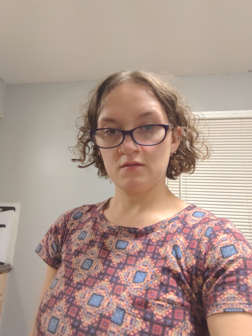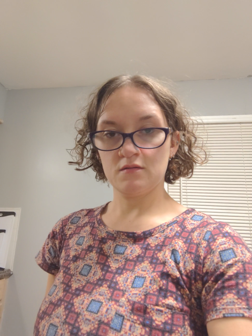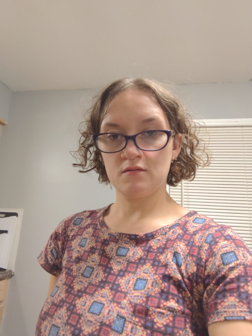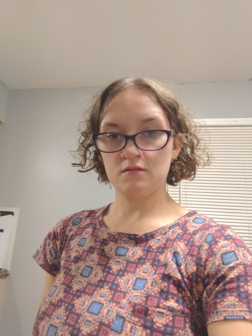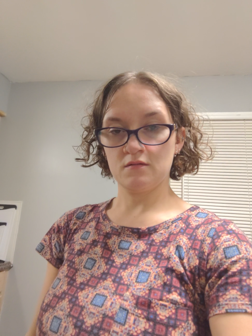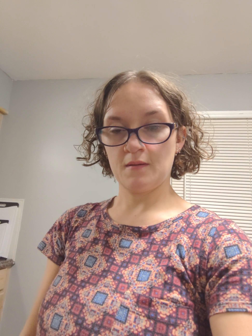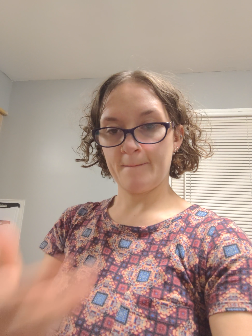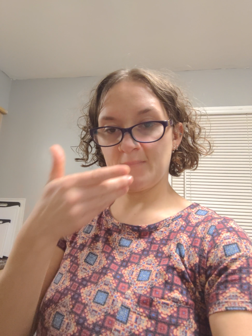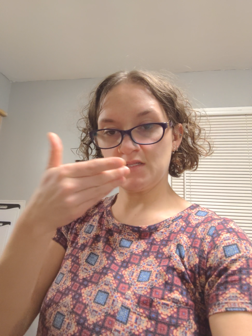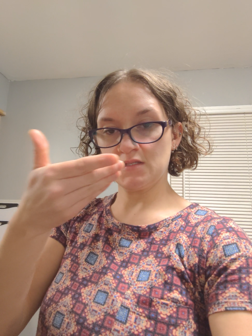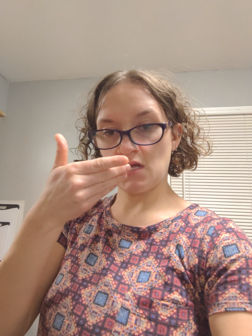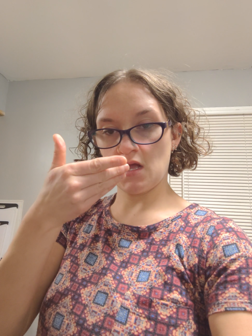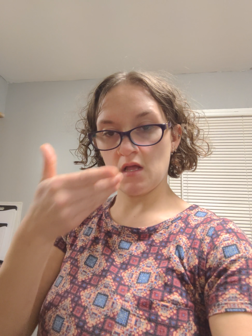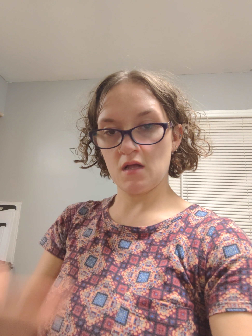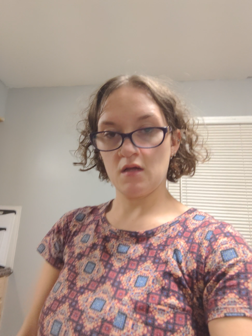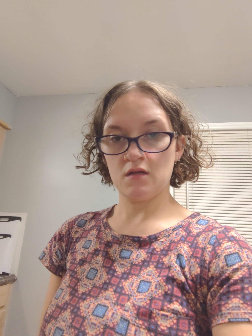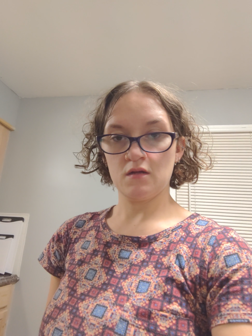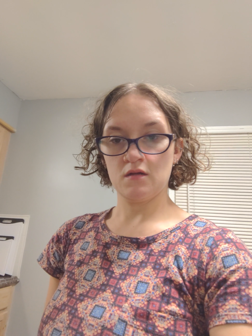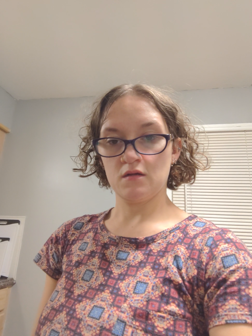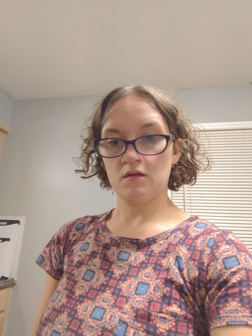pizza